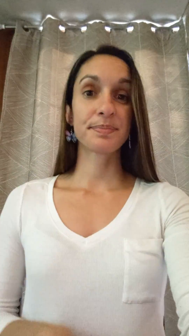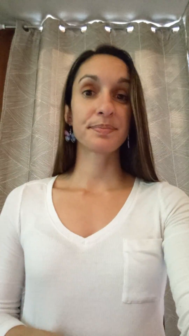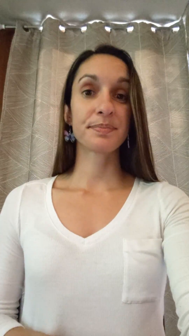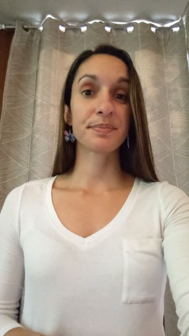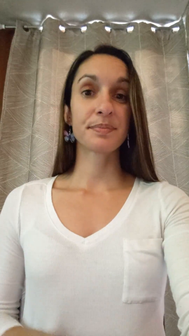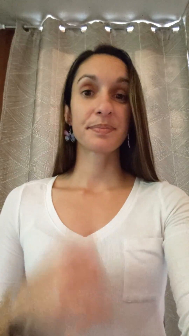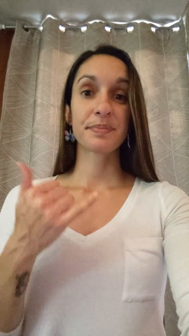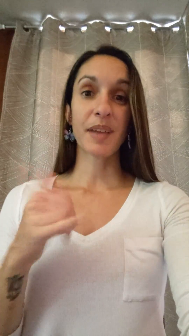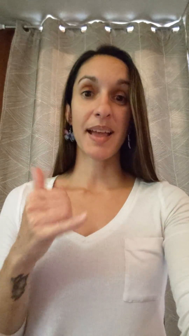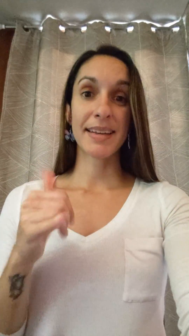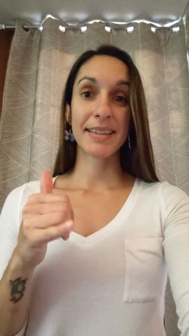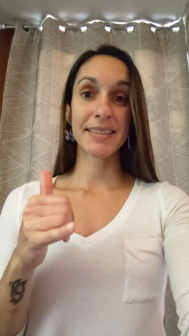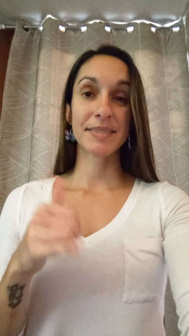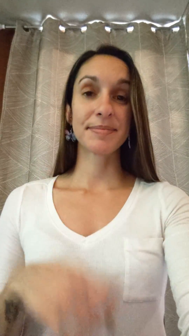party